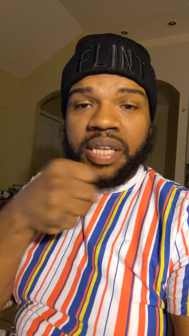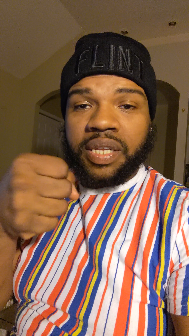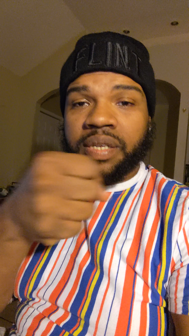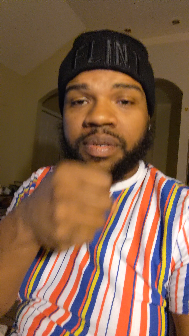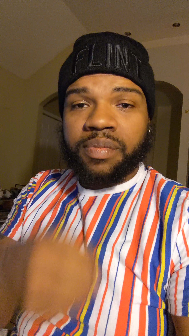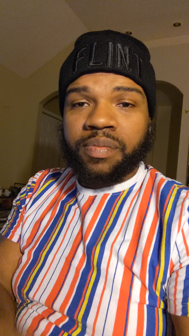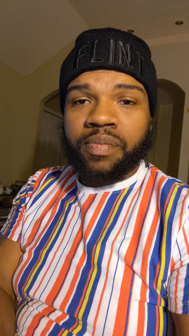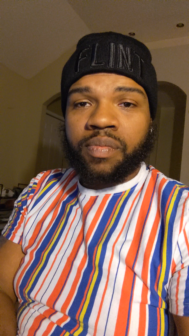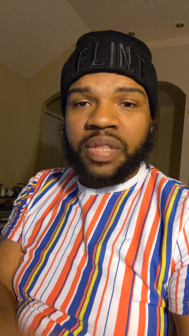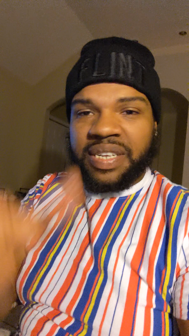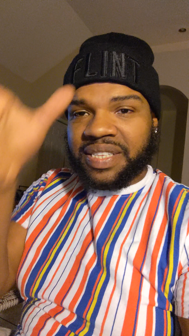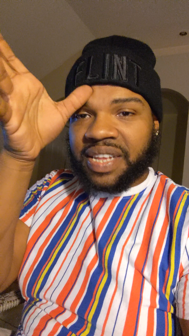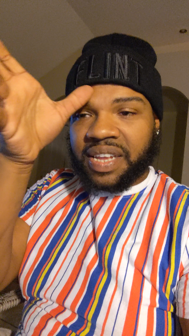daddy